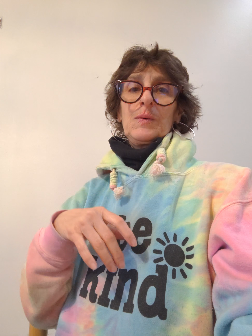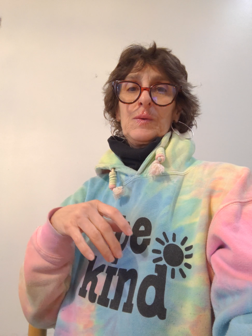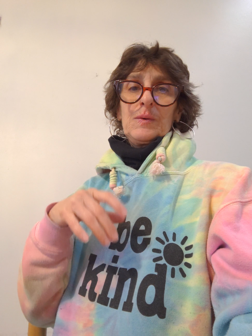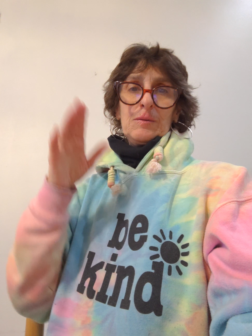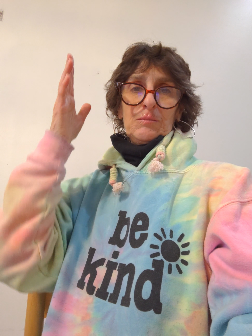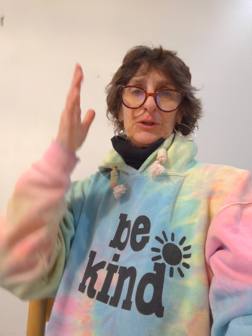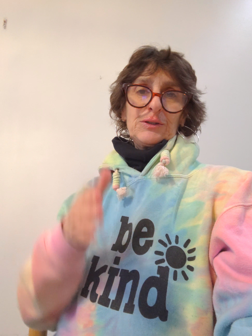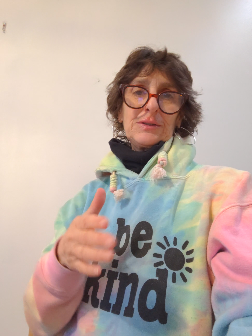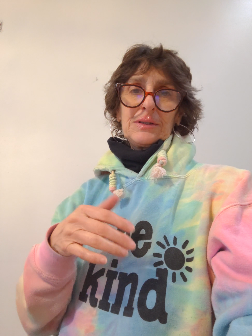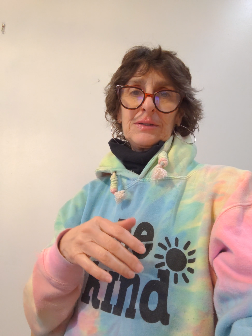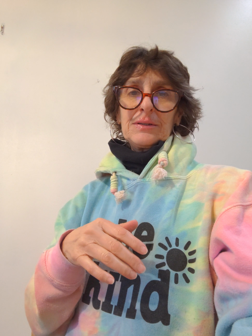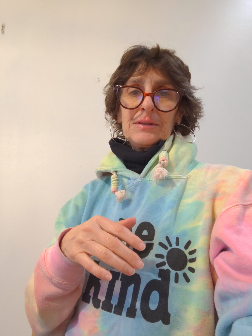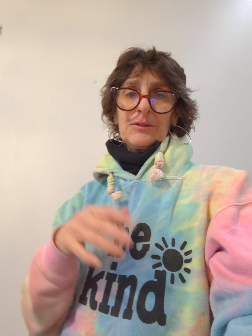person